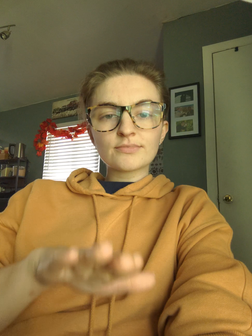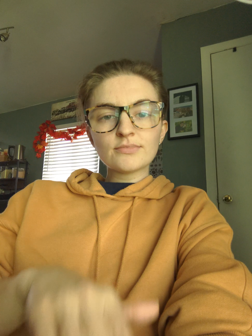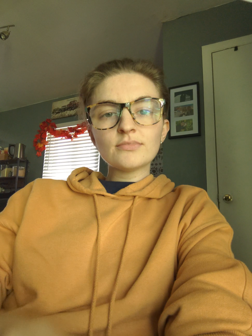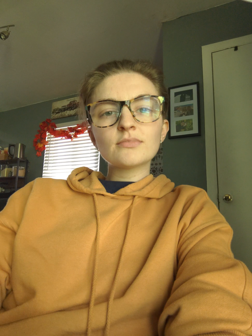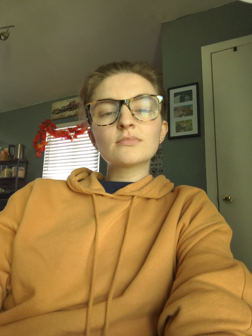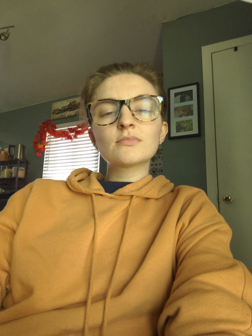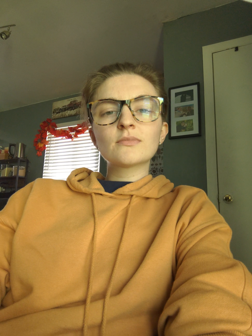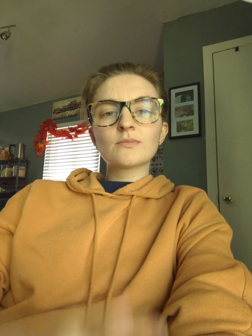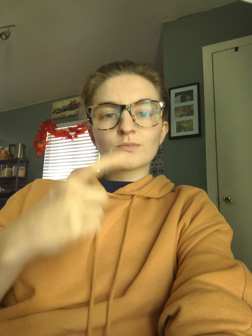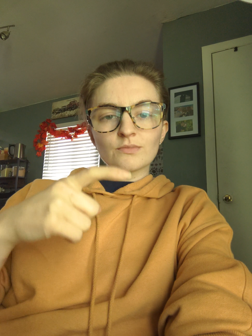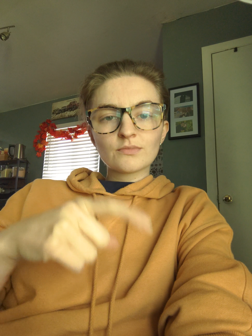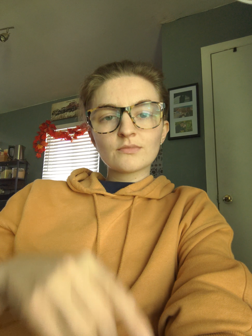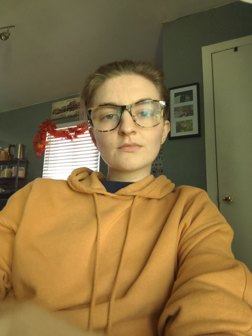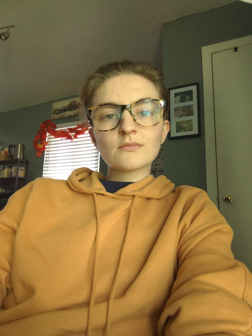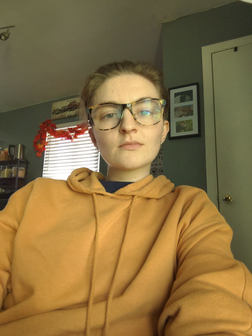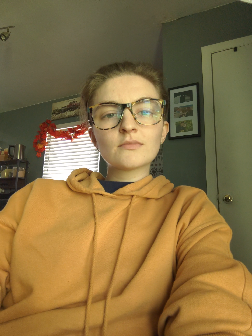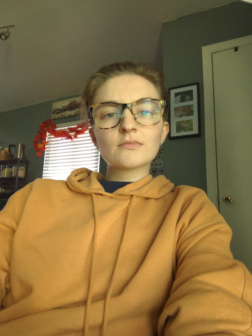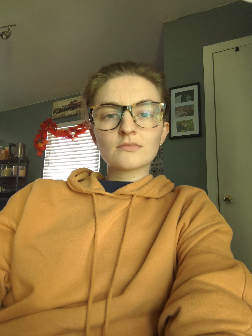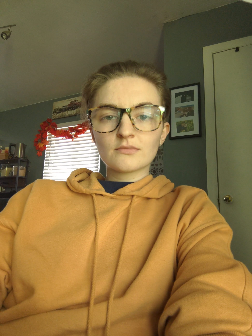plate